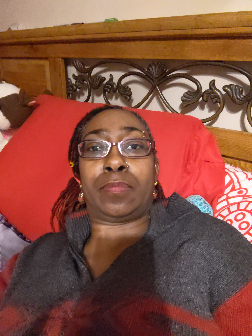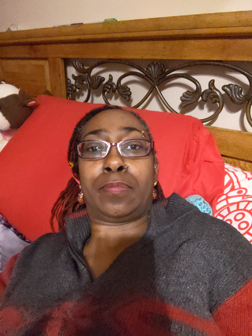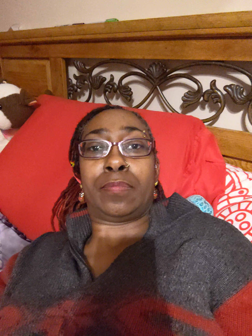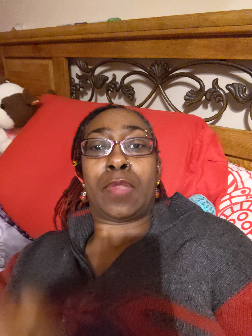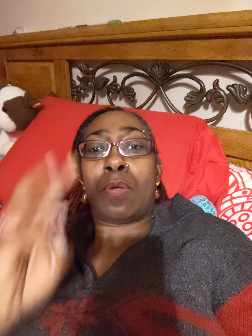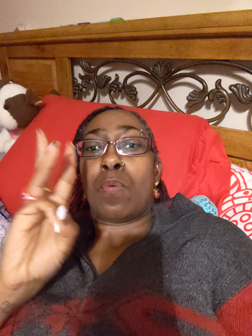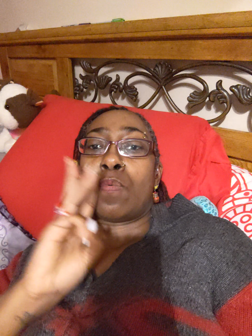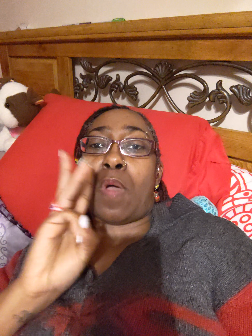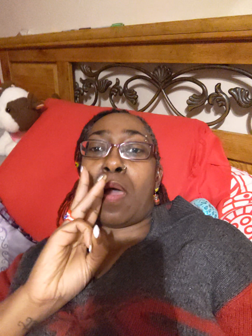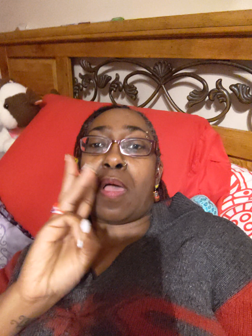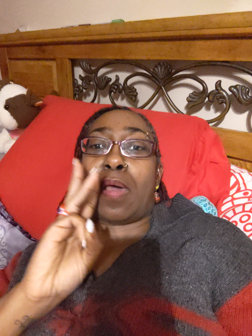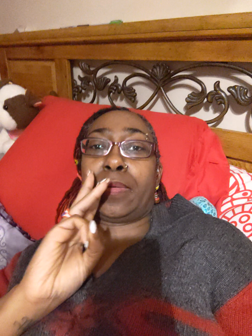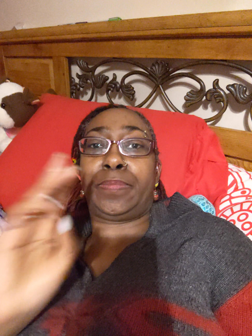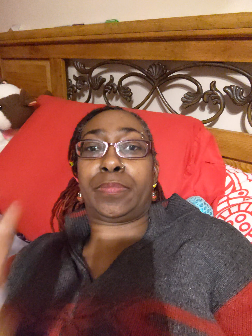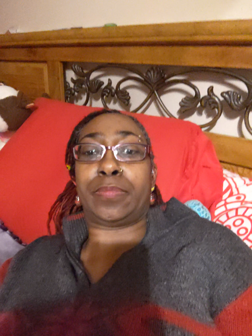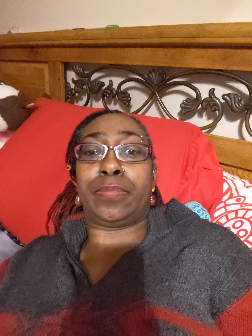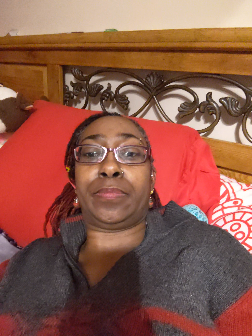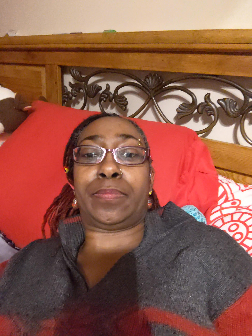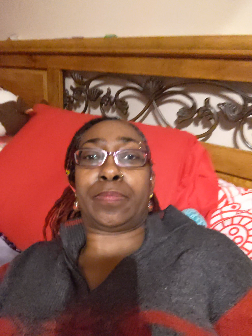water